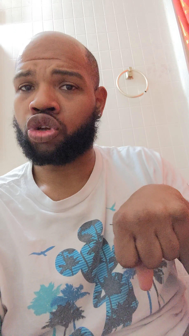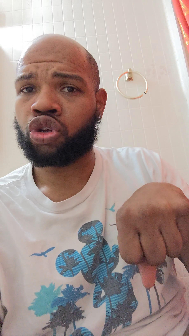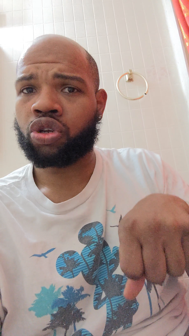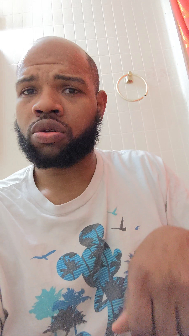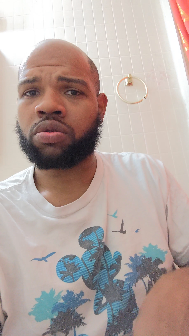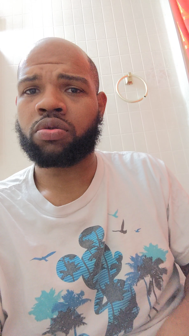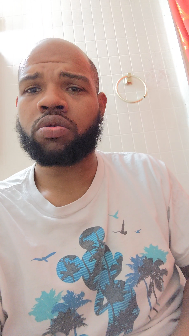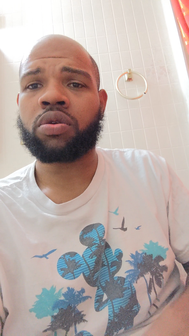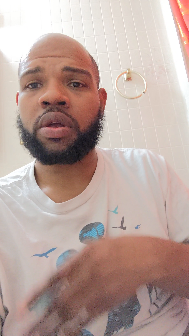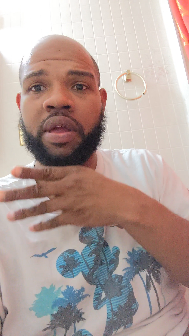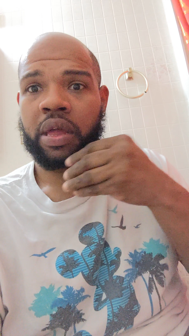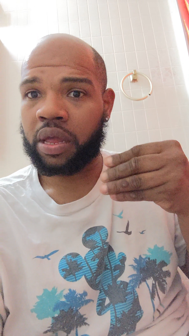and